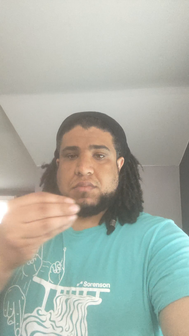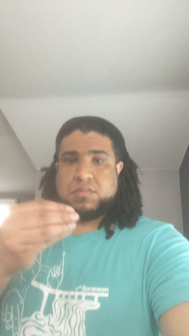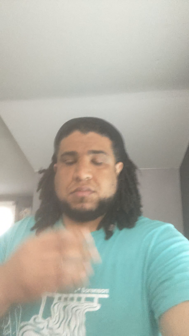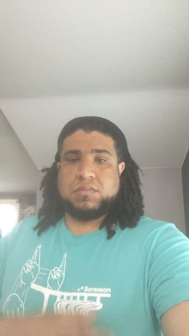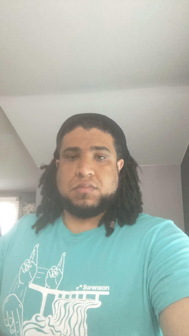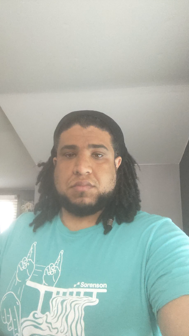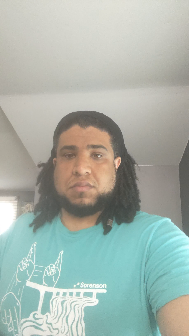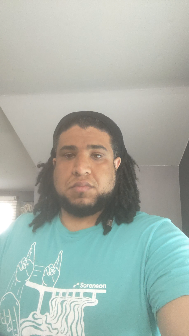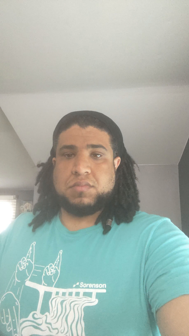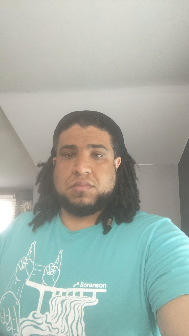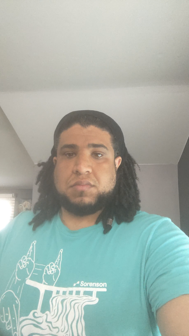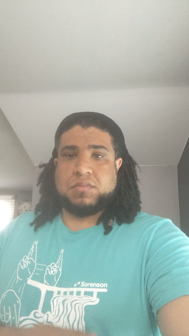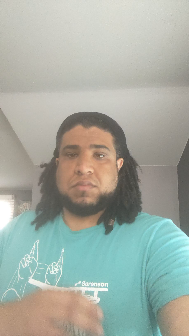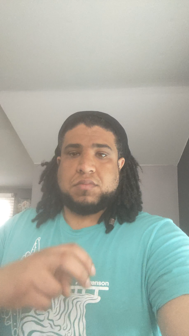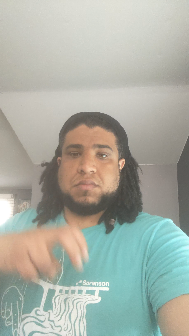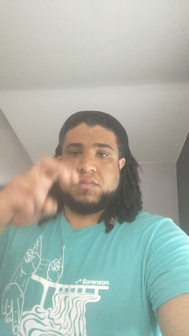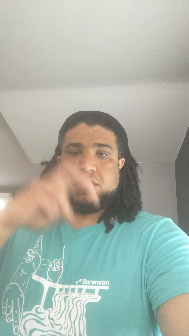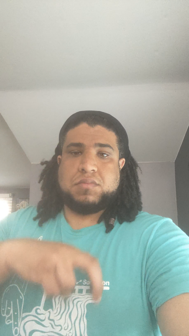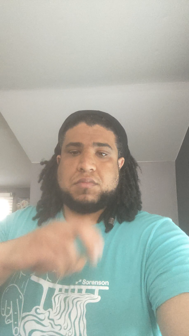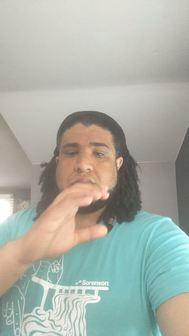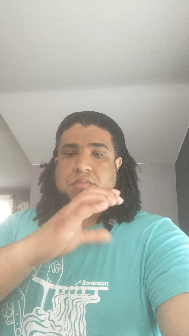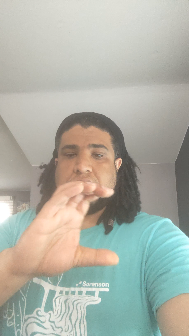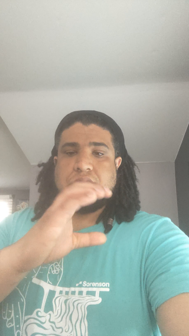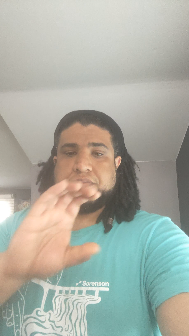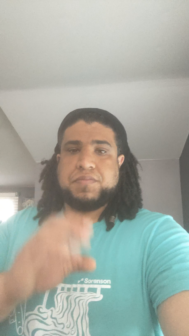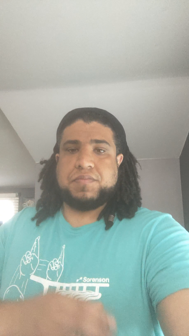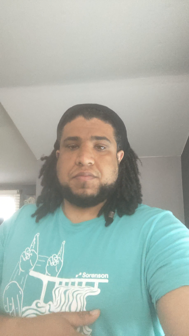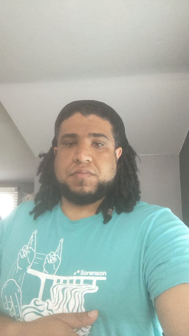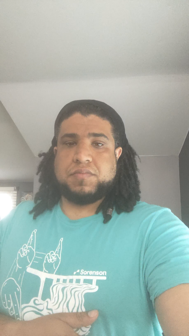potato chip